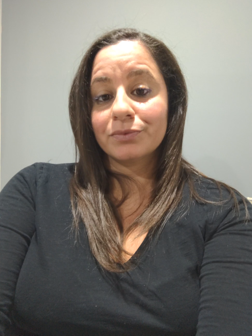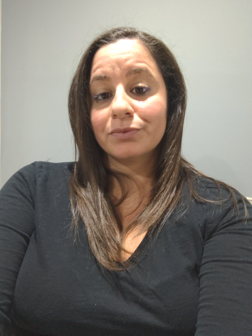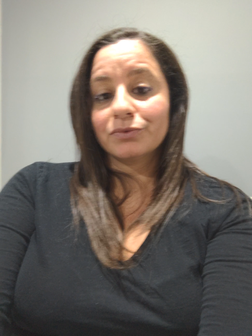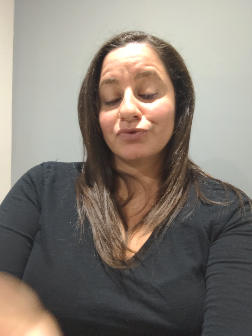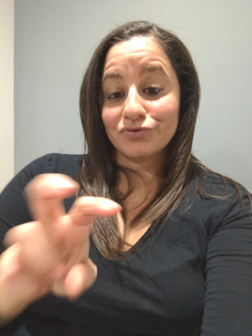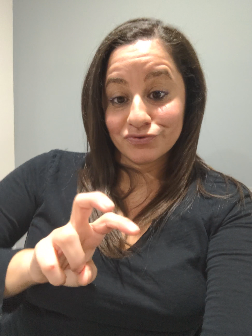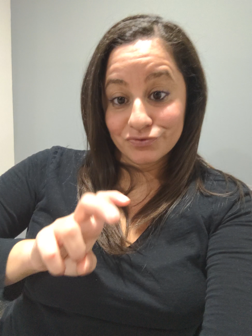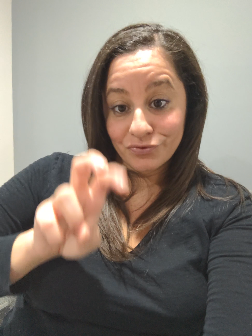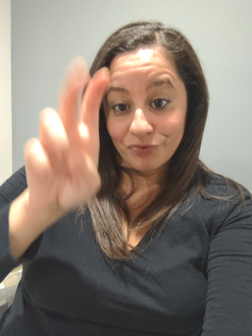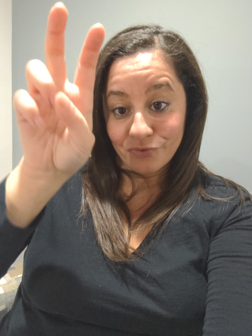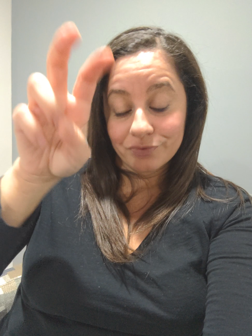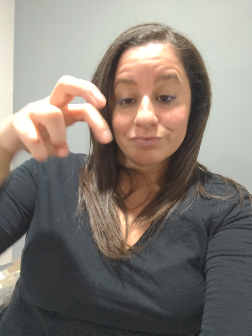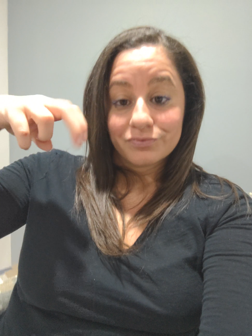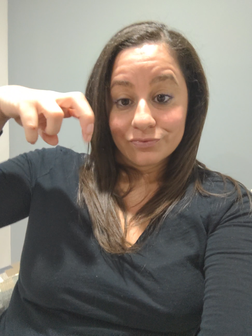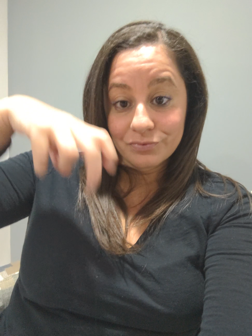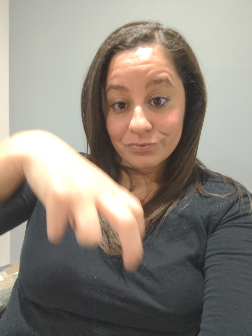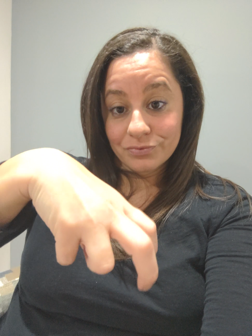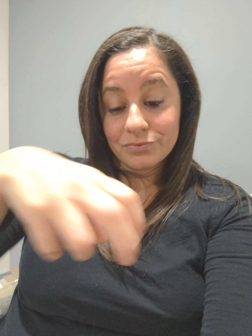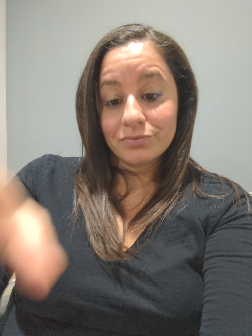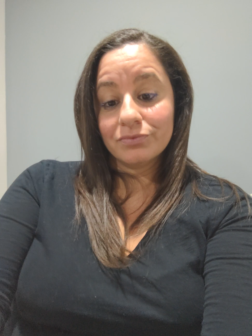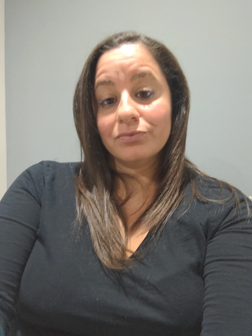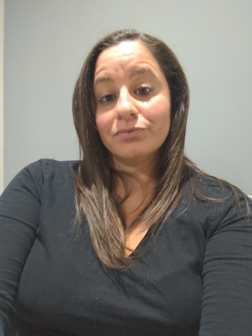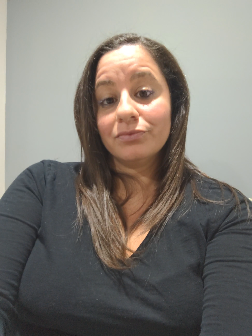stairs